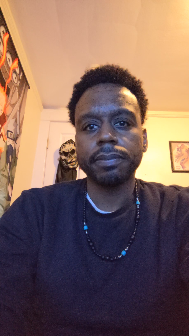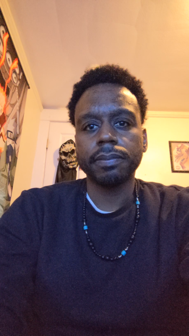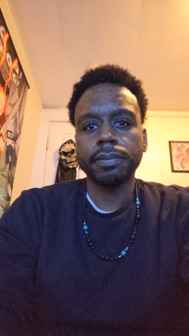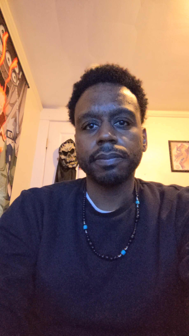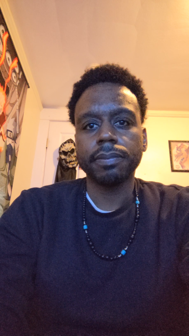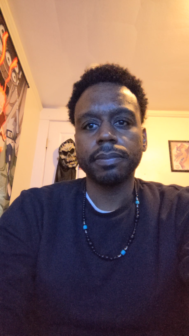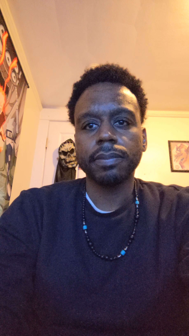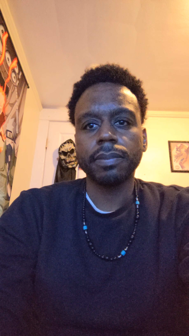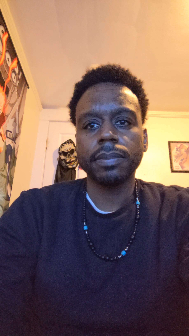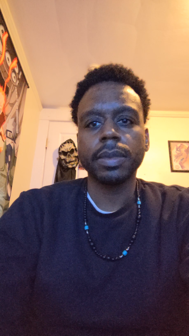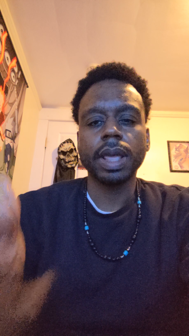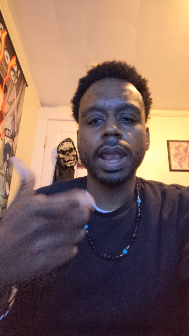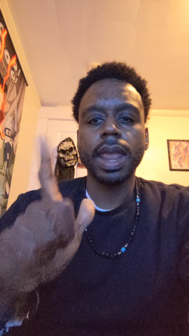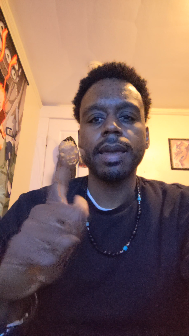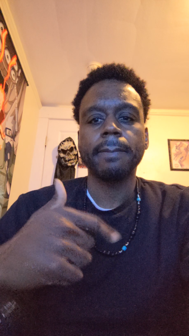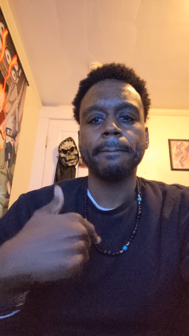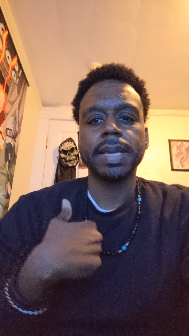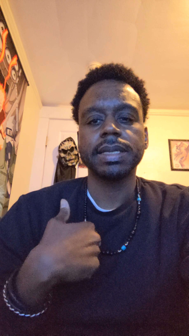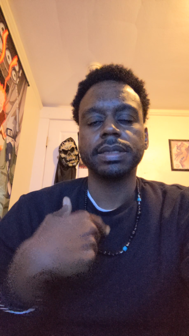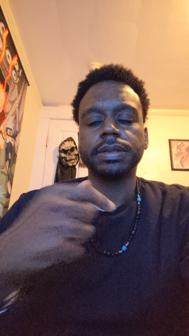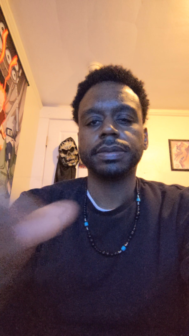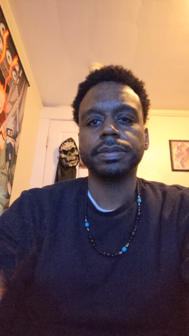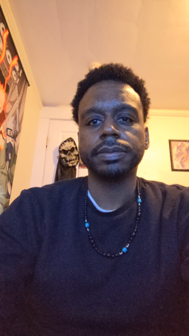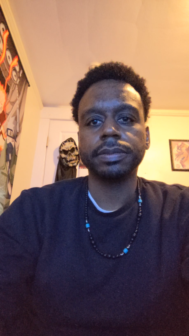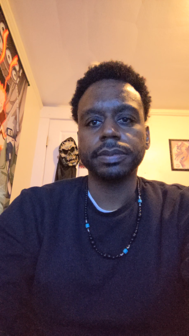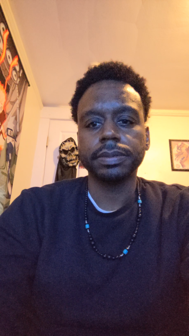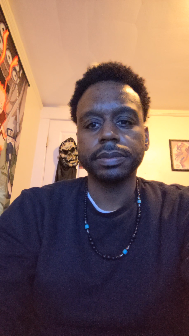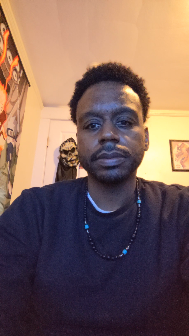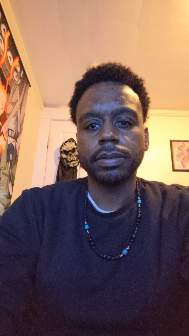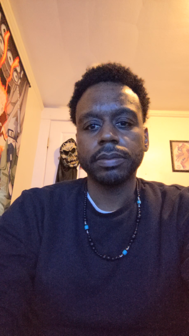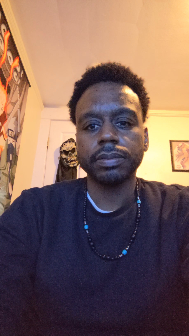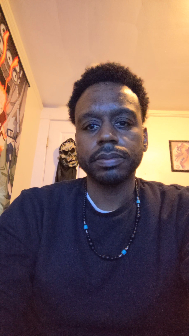let me